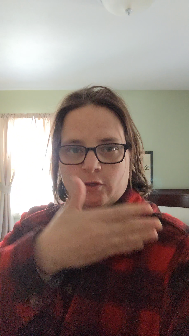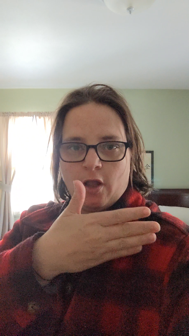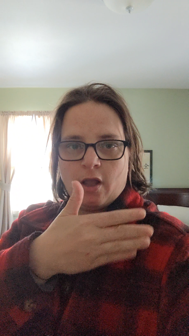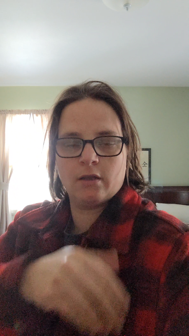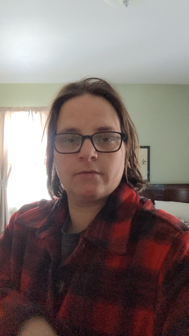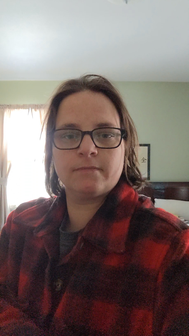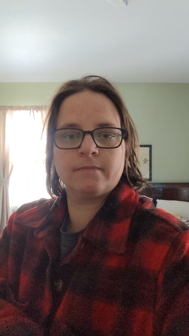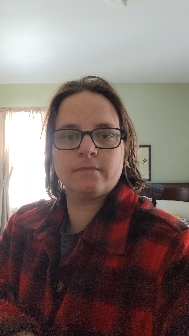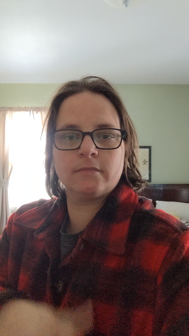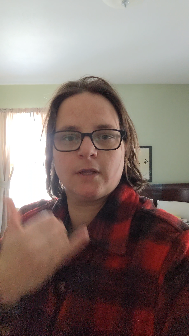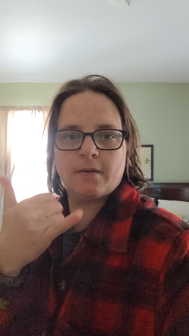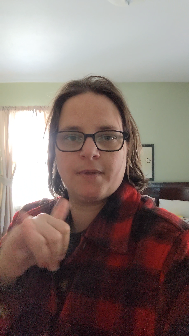play